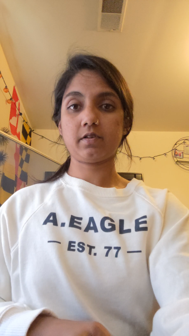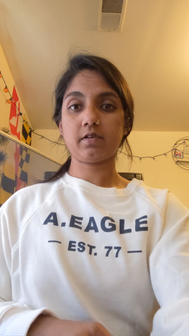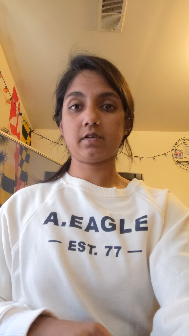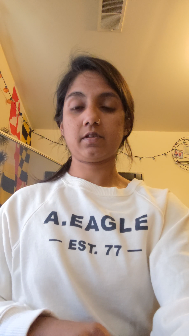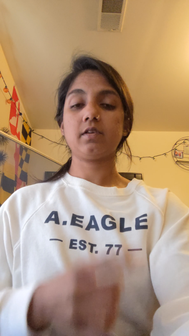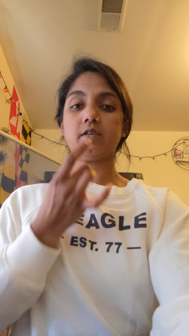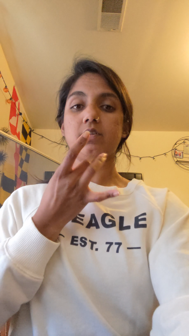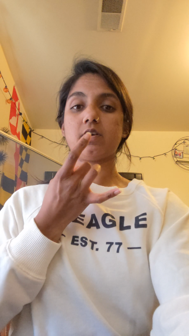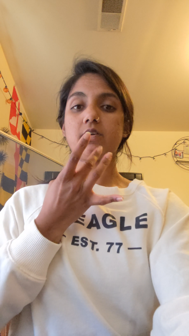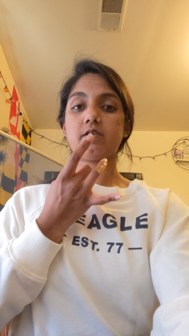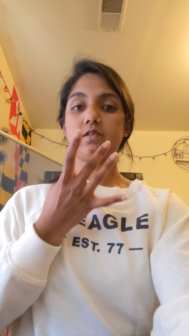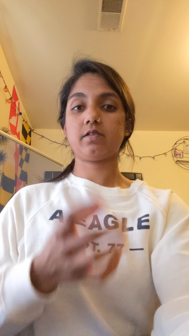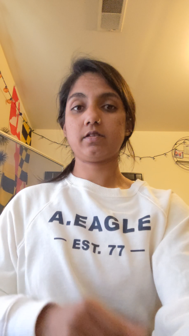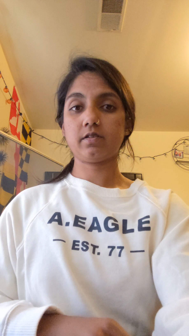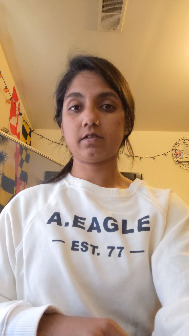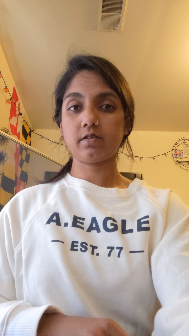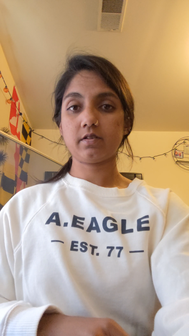light bulb